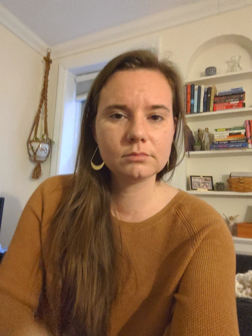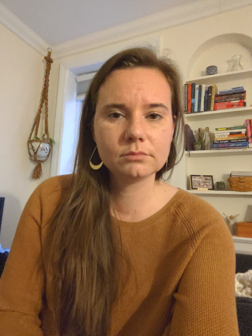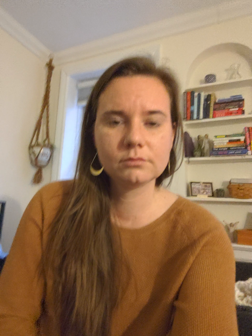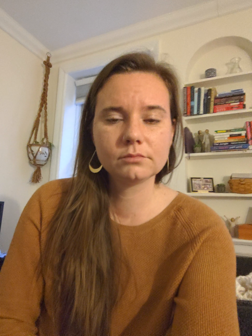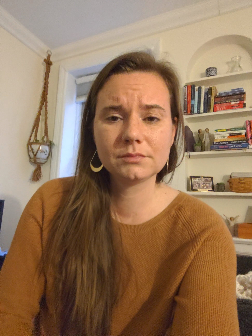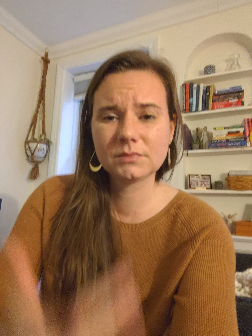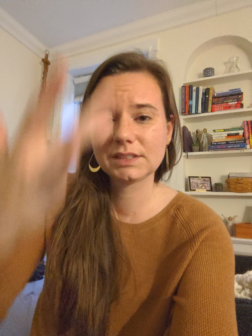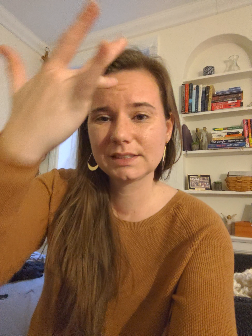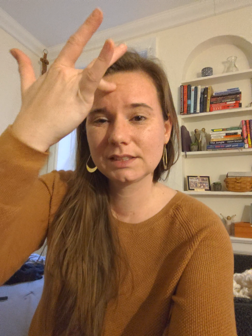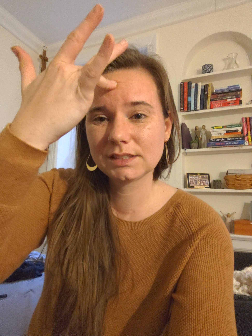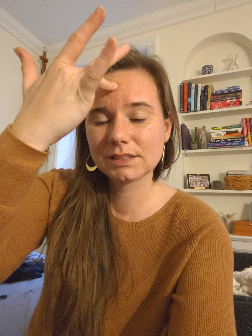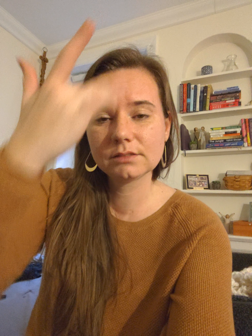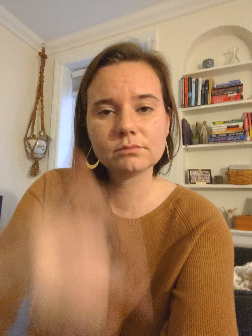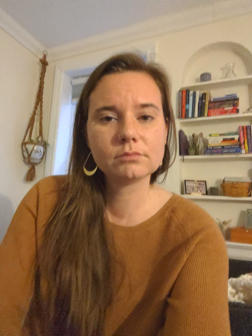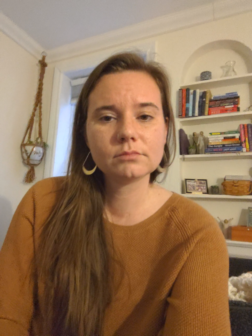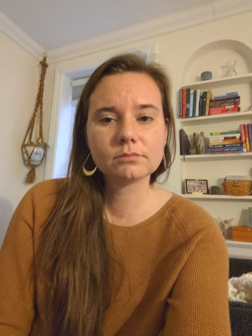sick